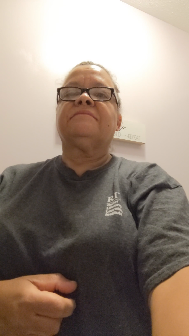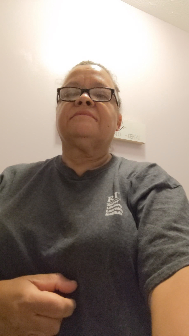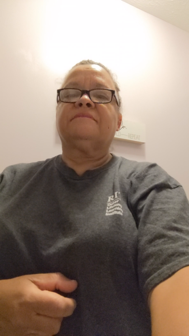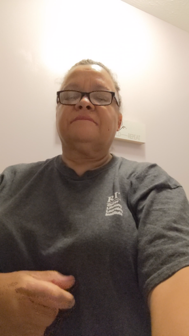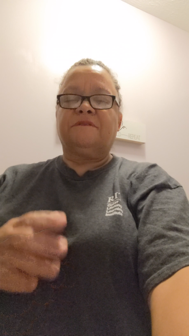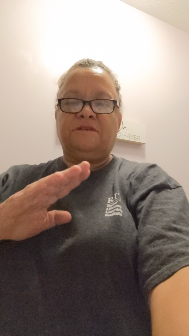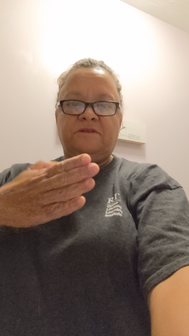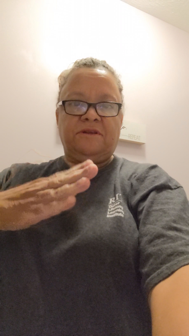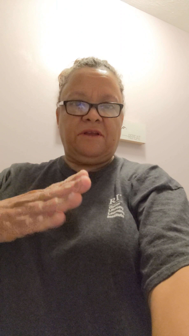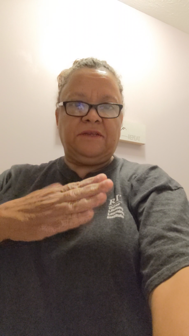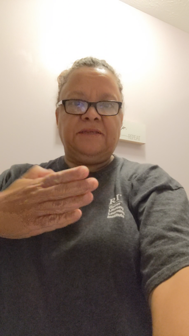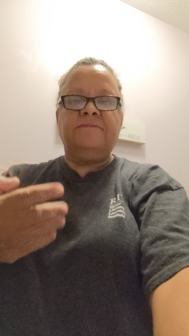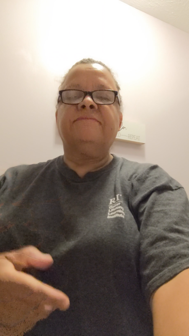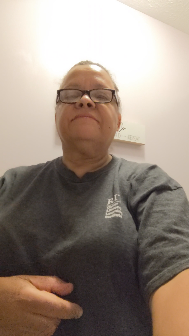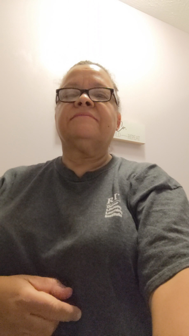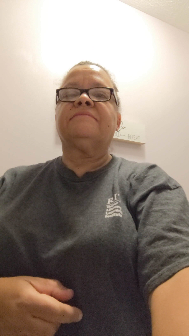cook